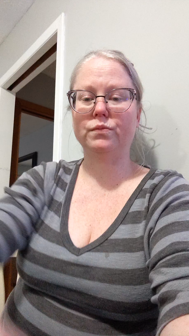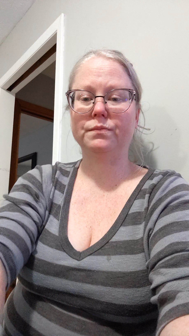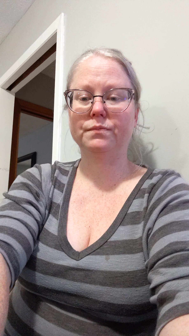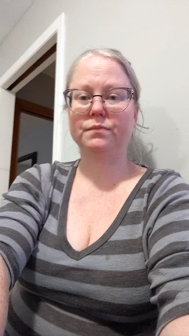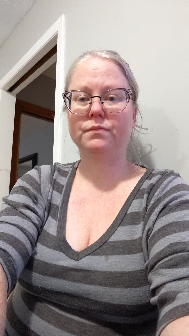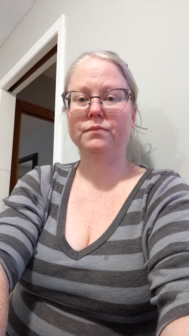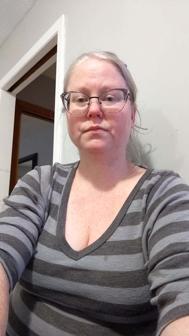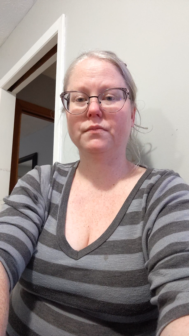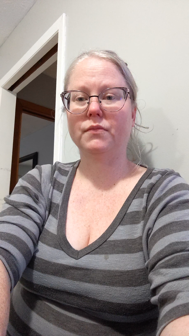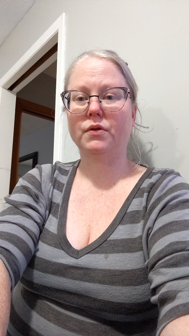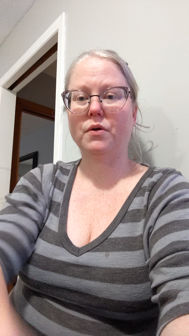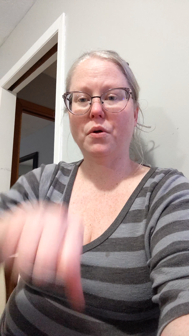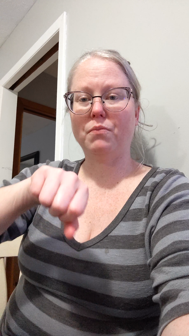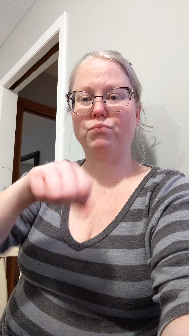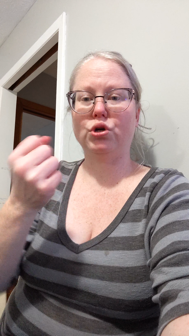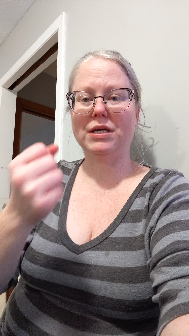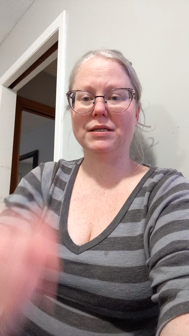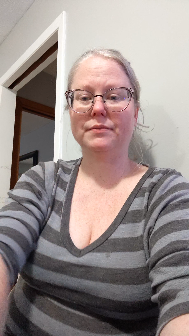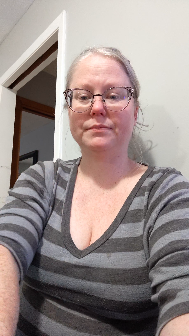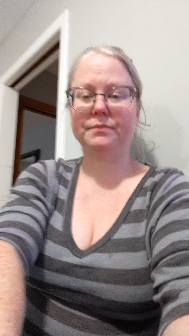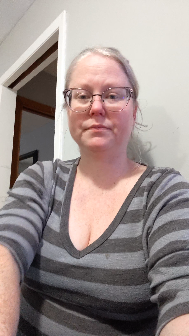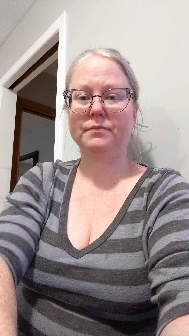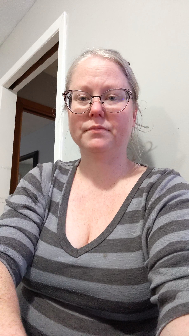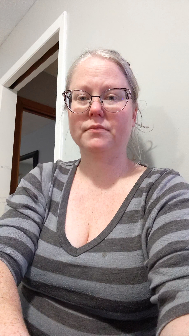break